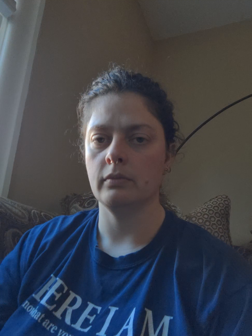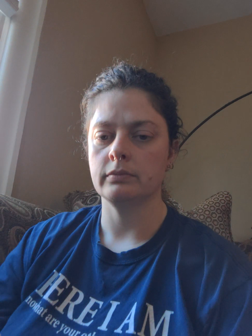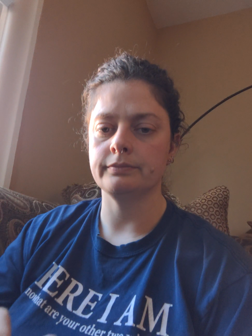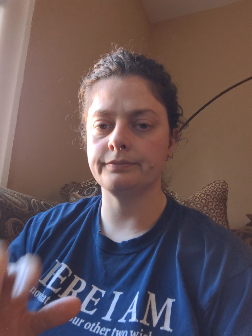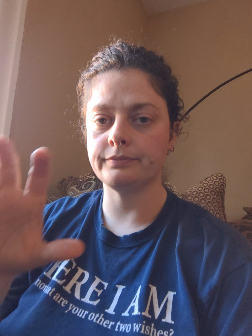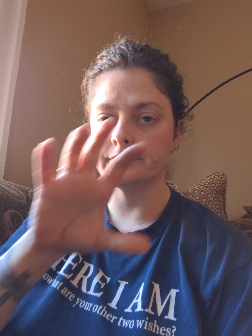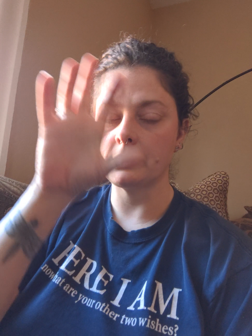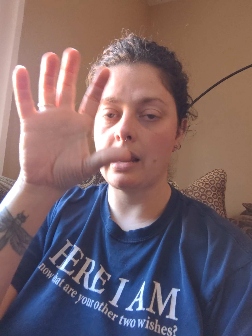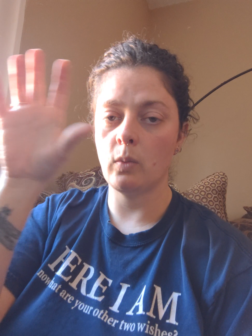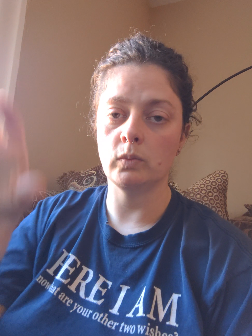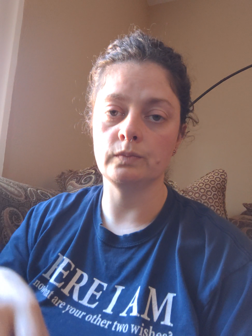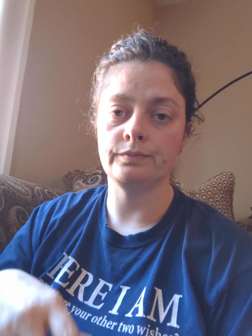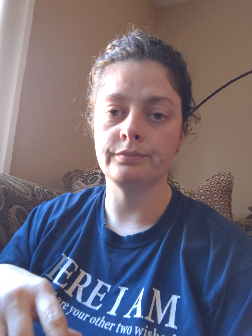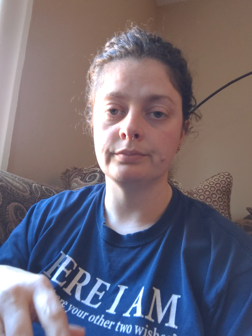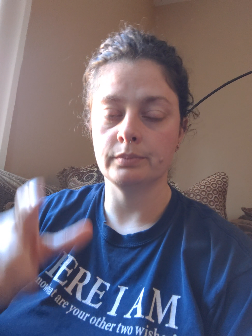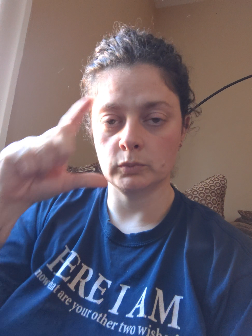cloud